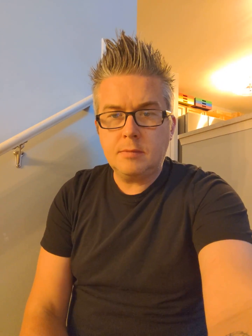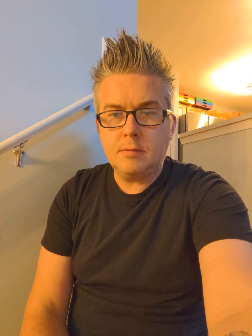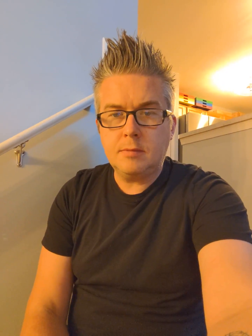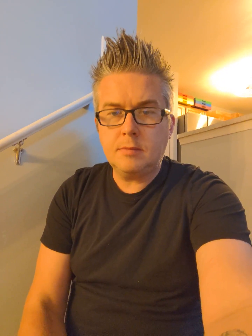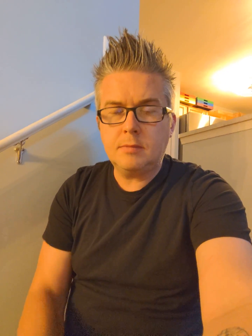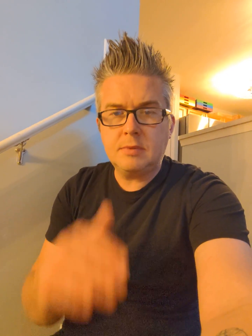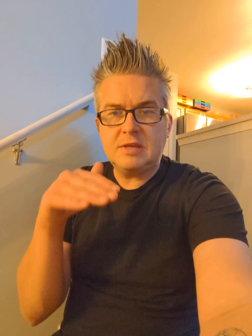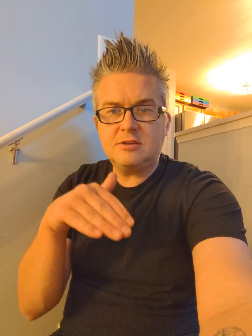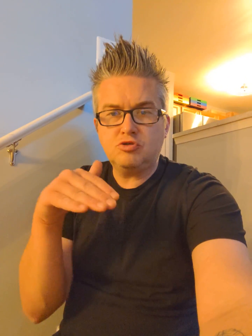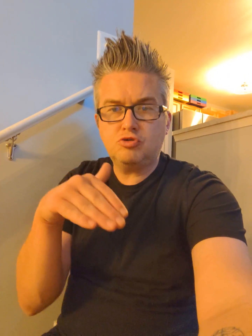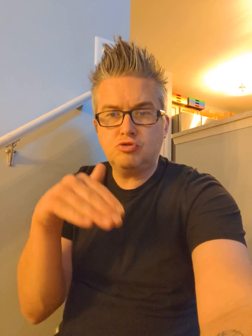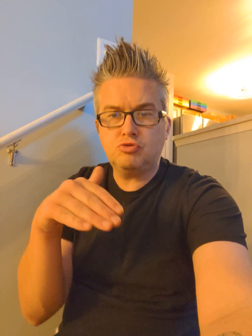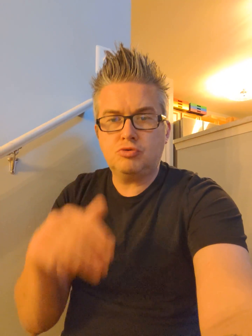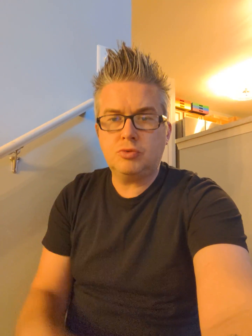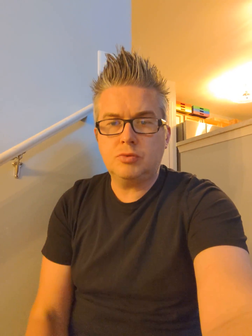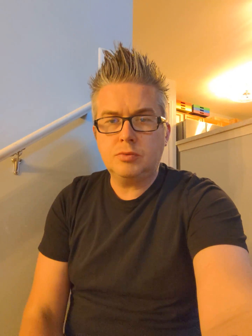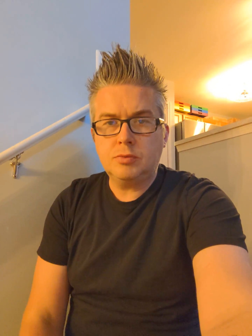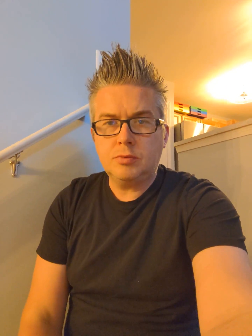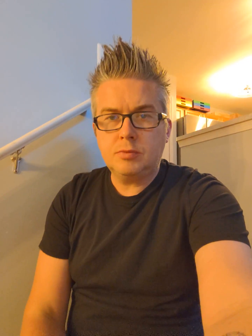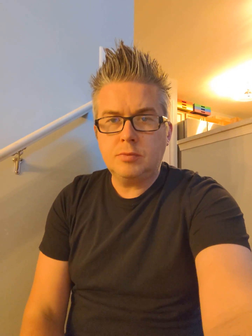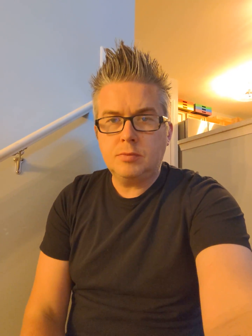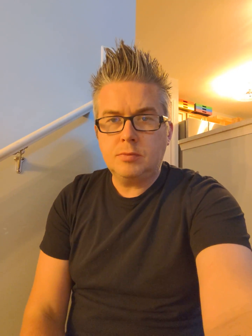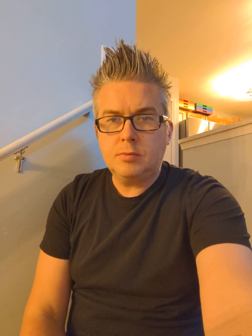doctor